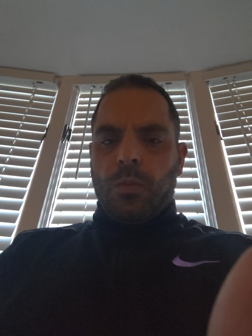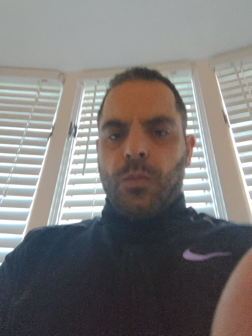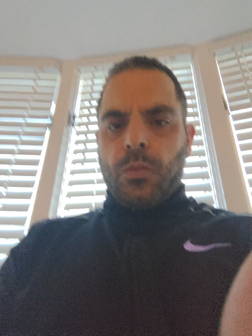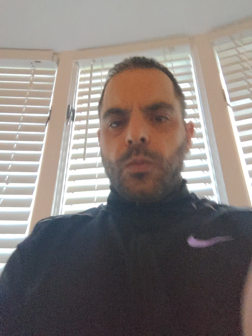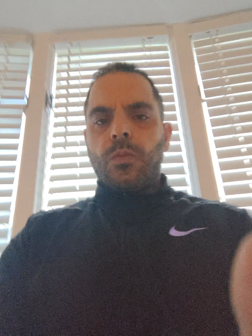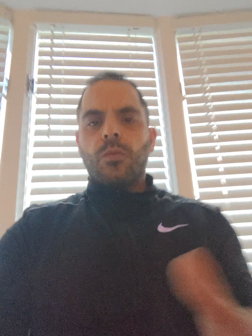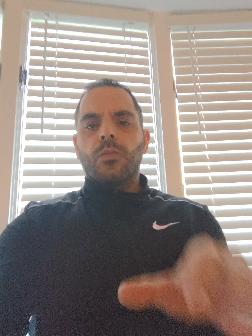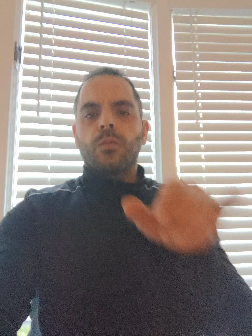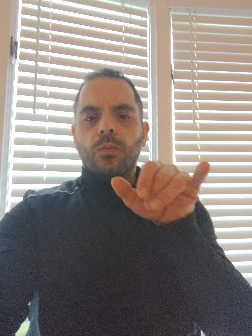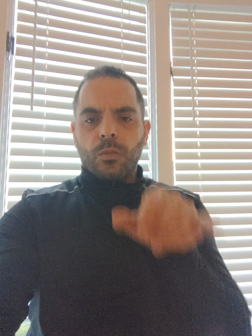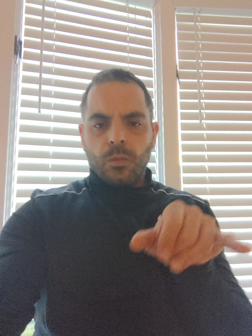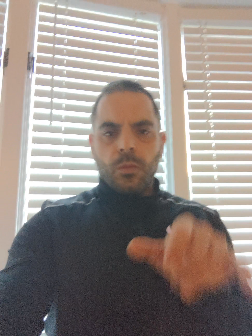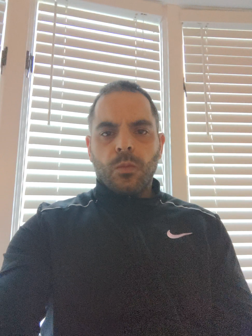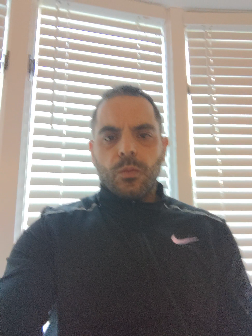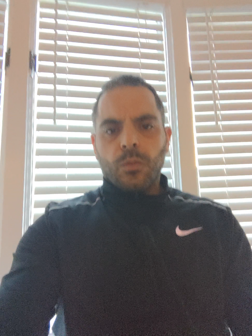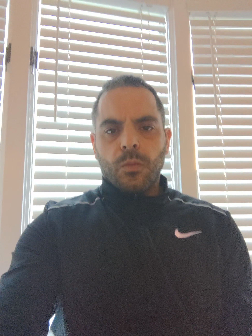stay